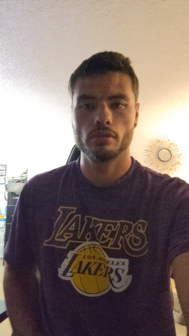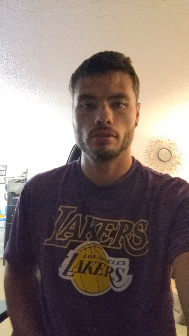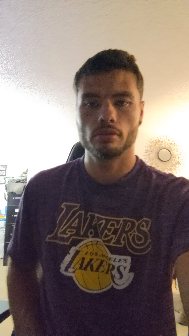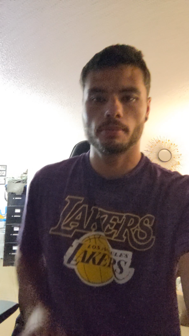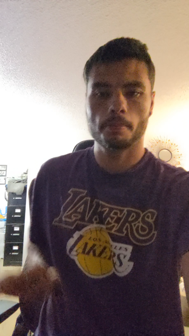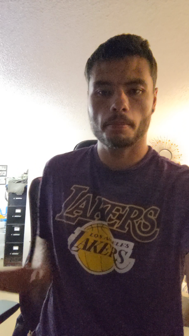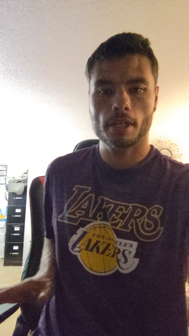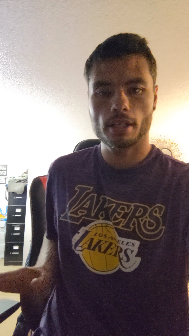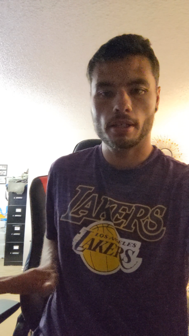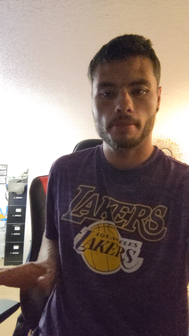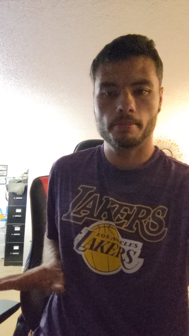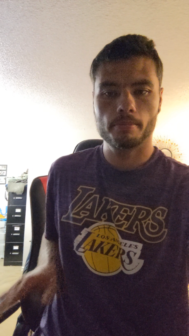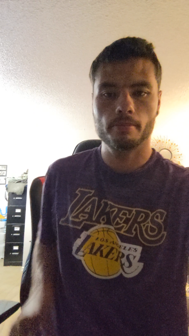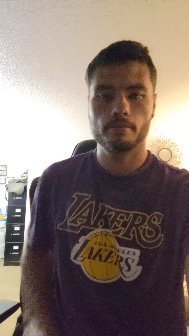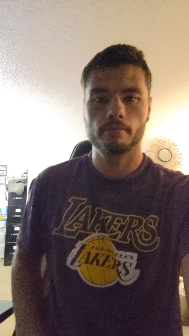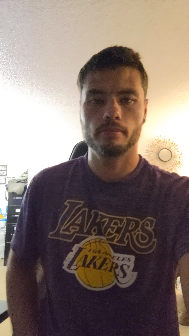penguin